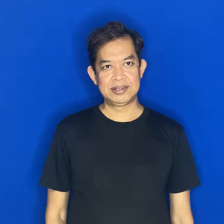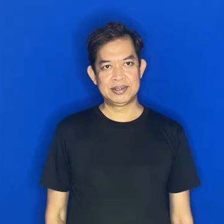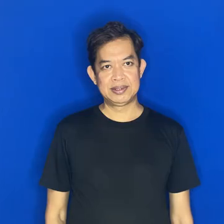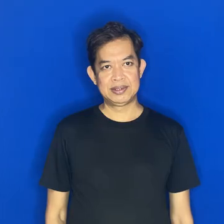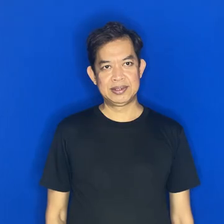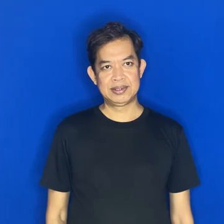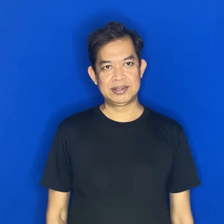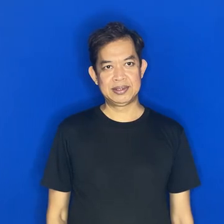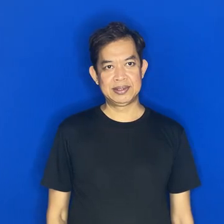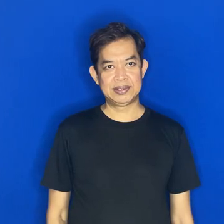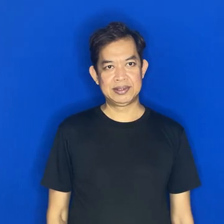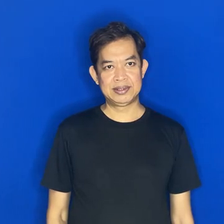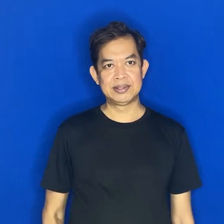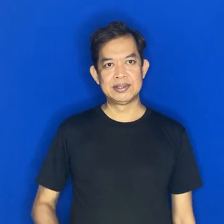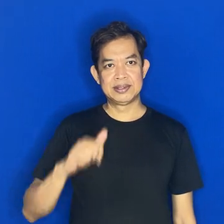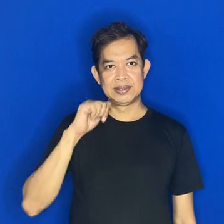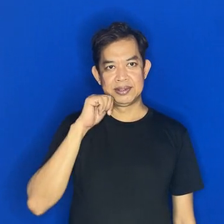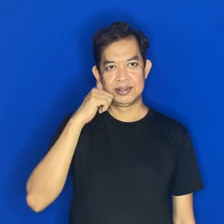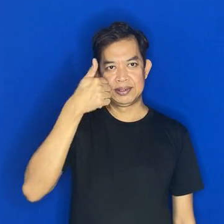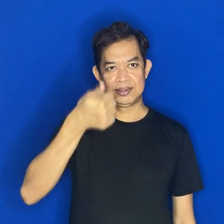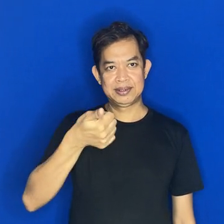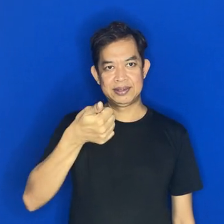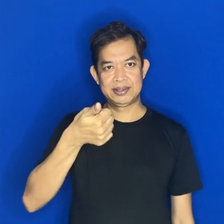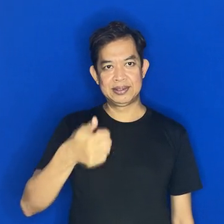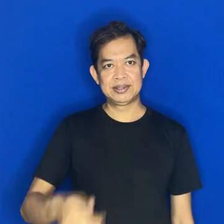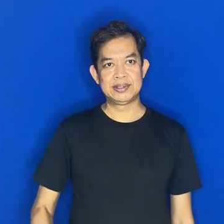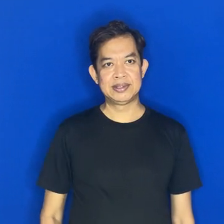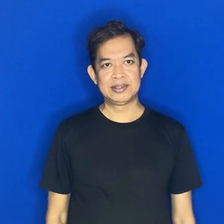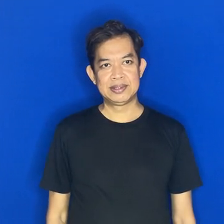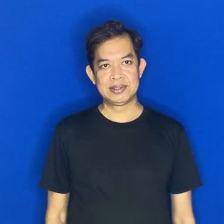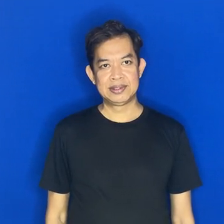tomorrow